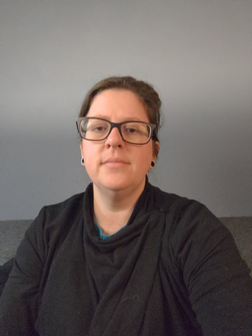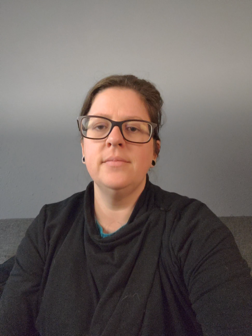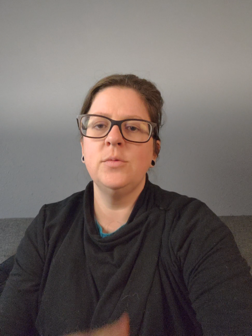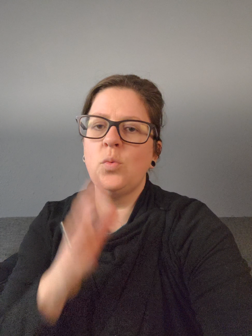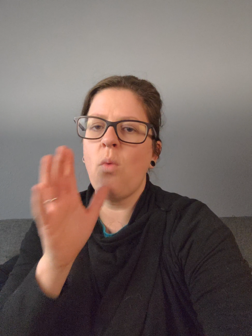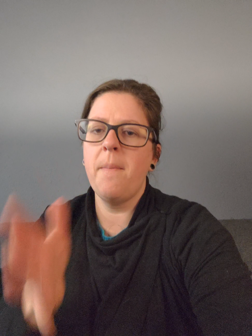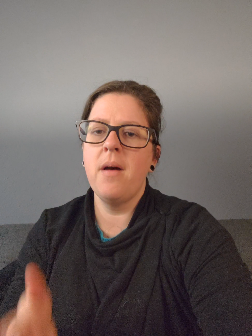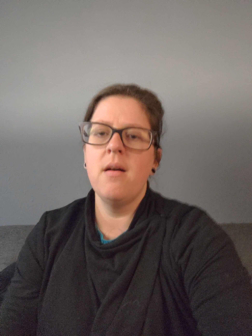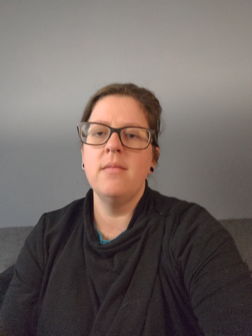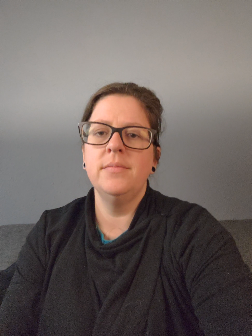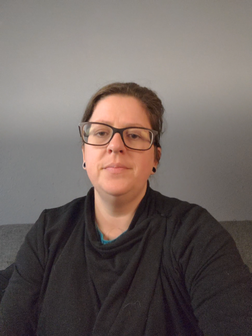grandma